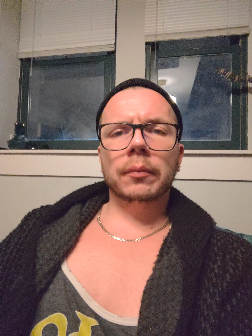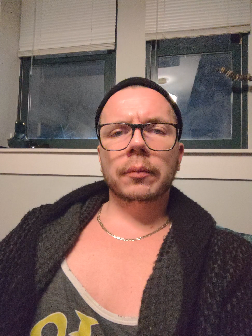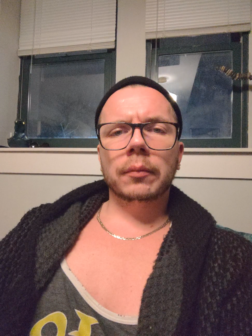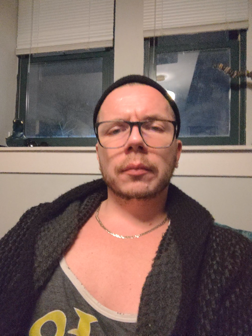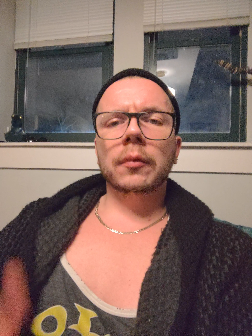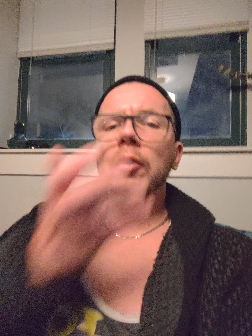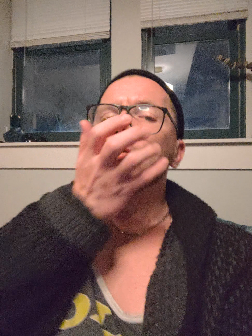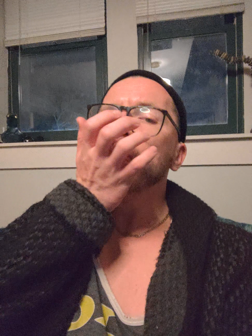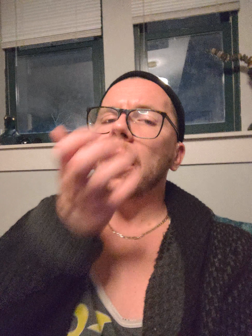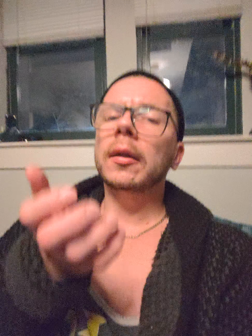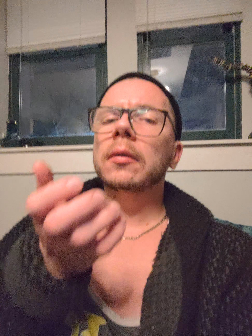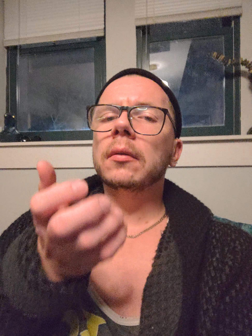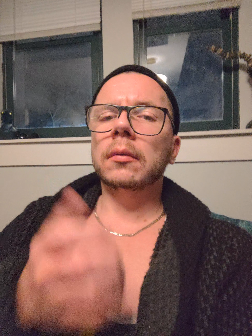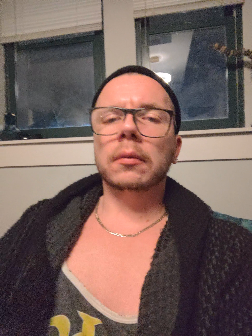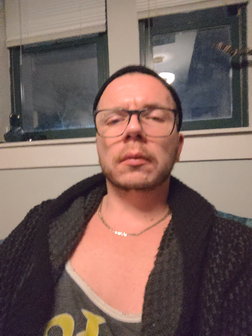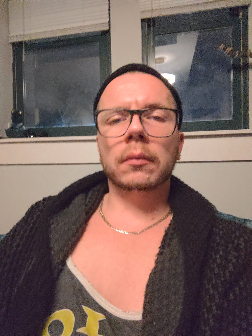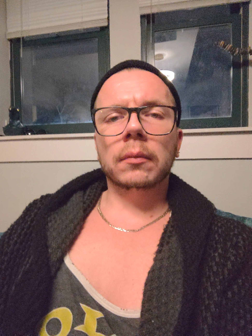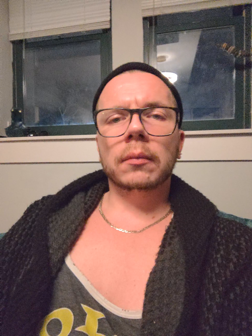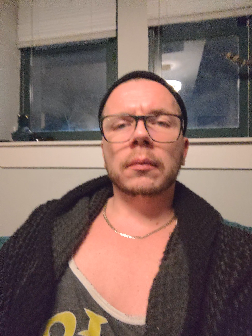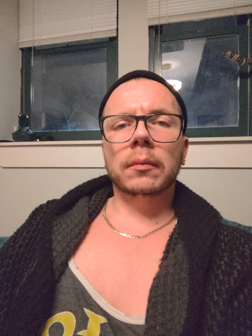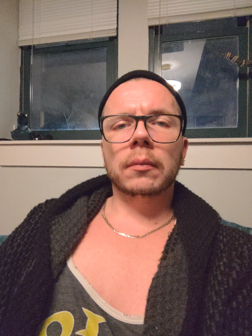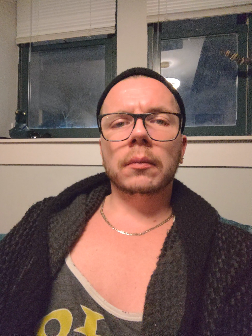grass